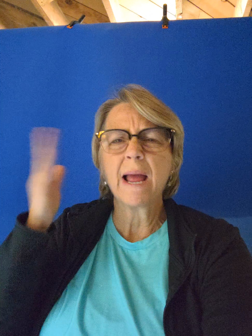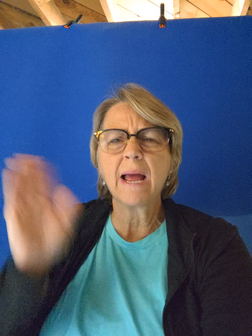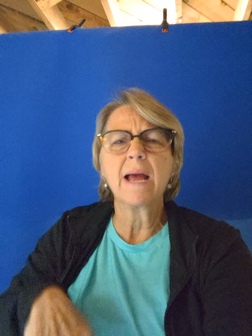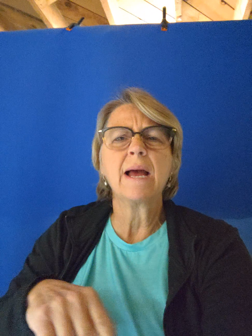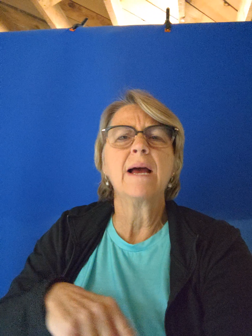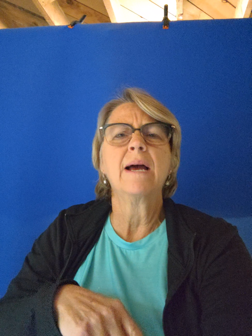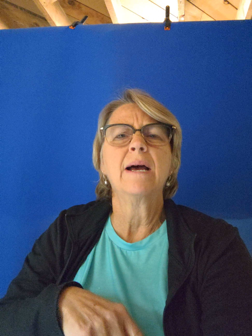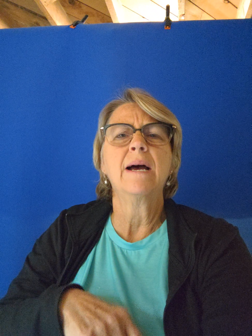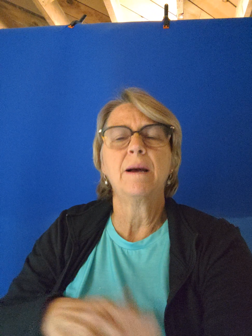bad